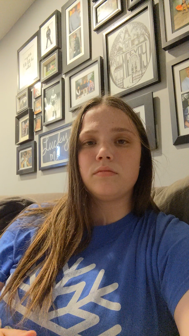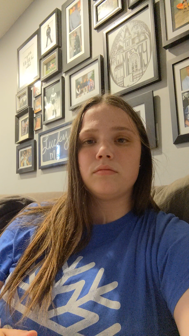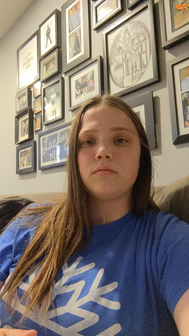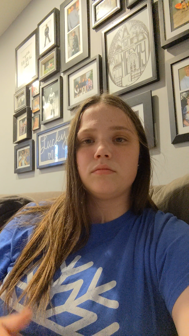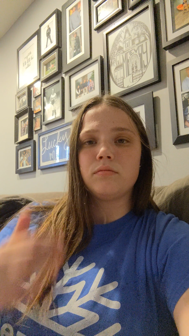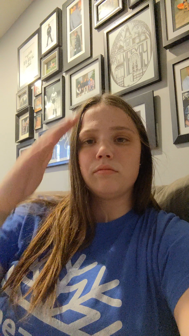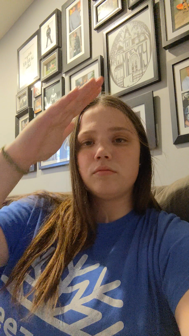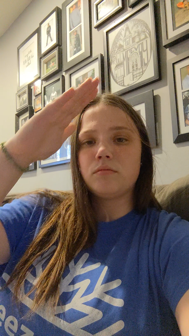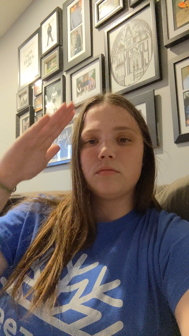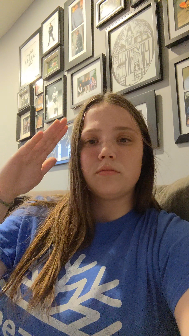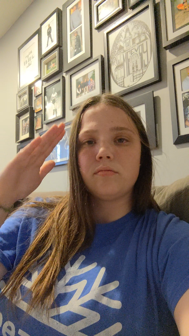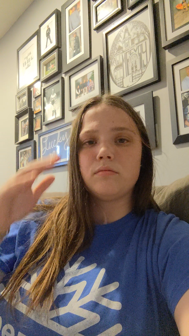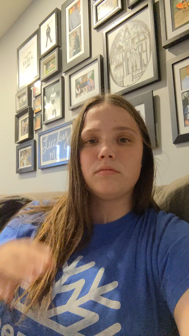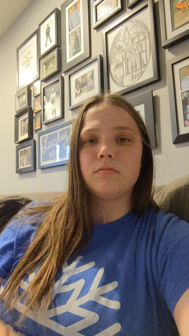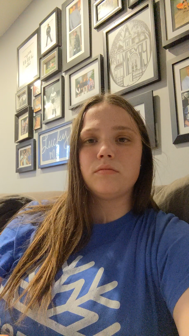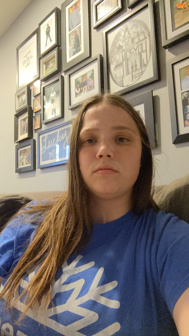roof